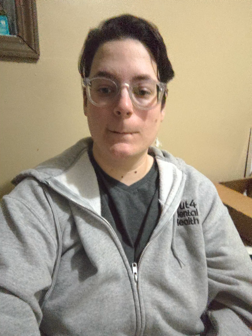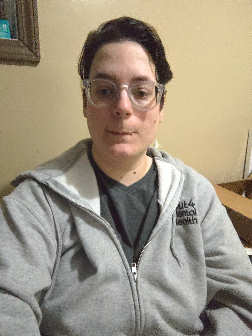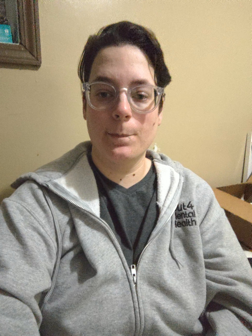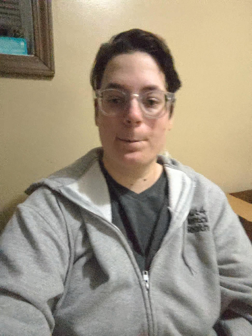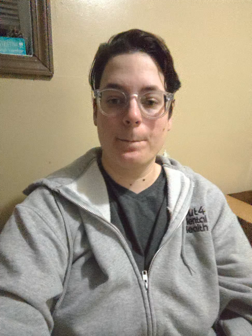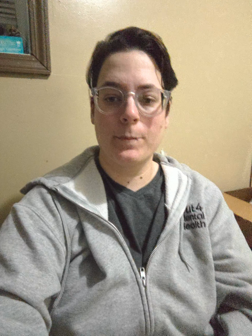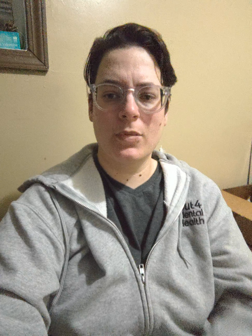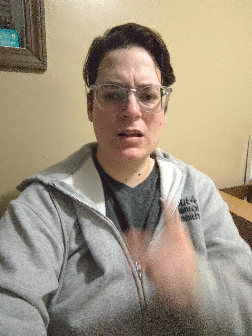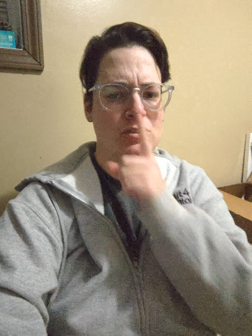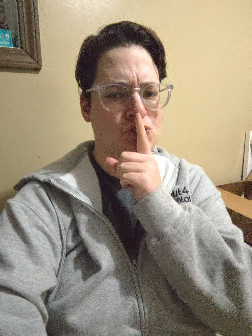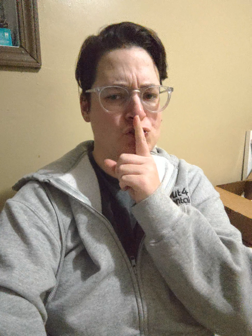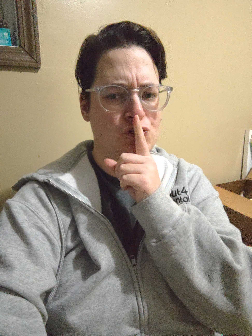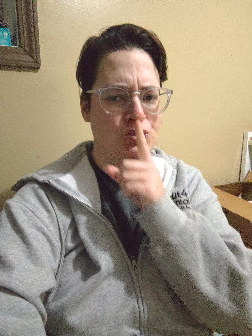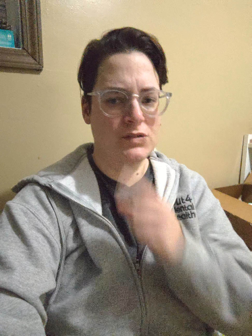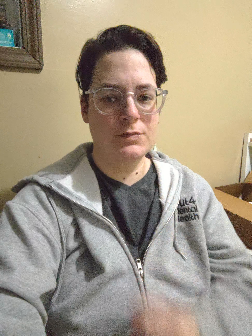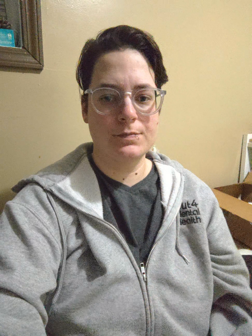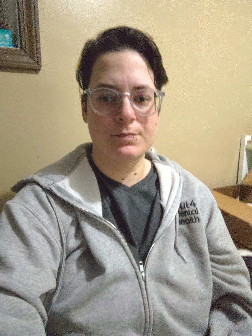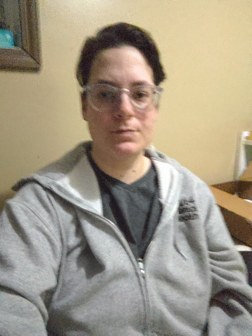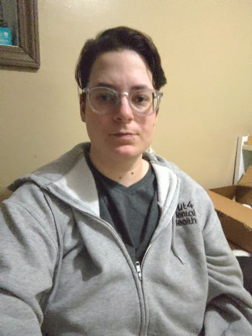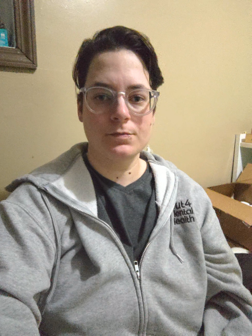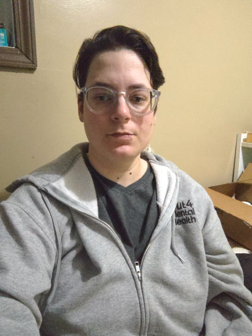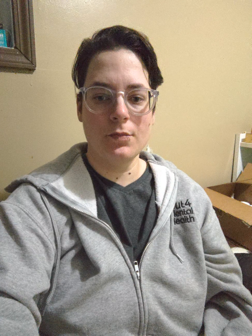shhh